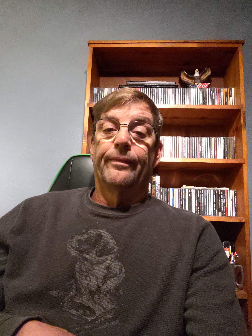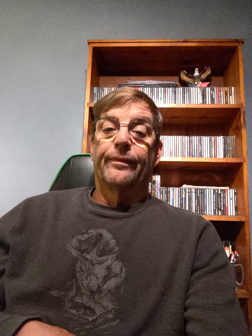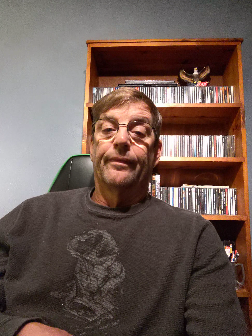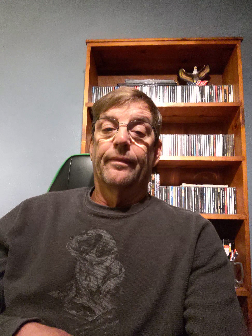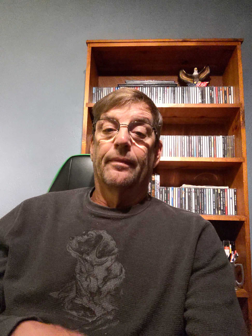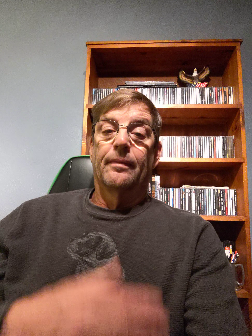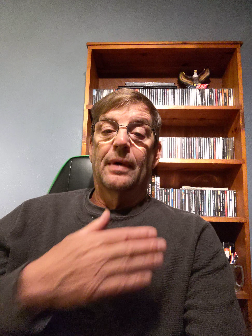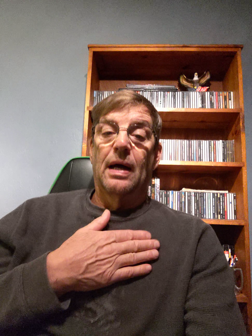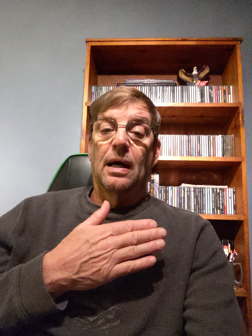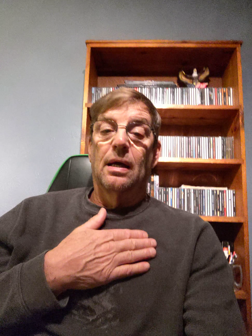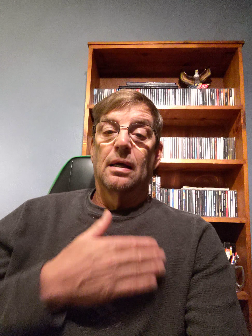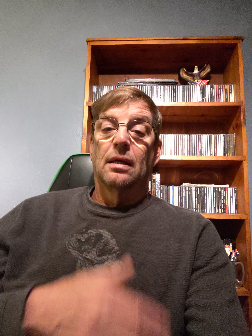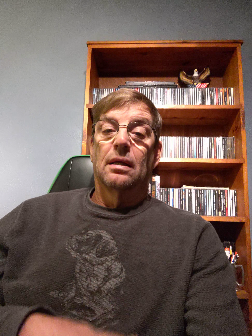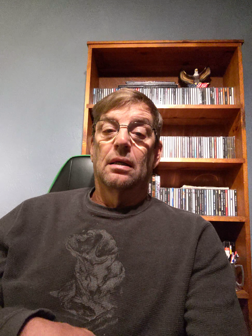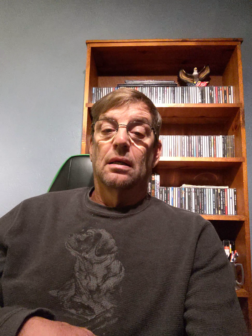my